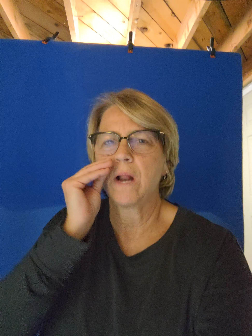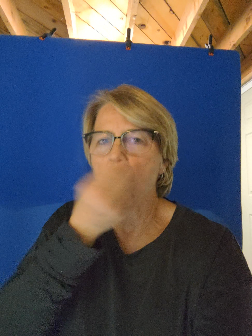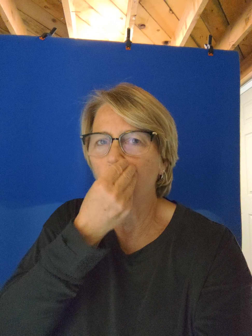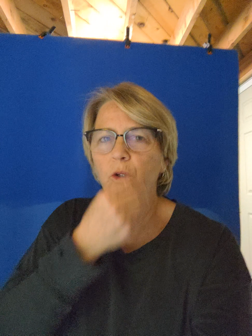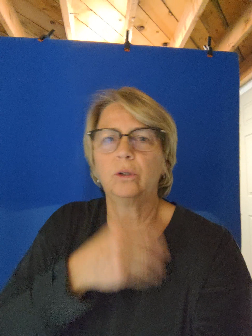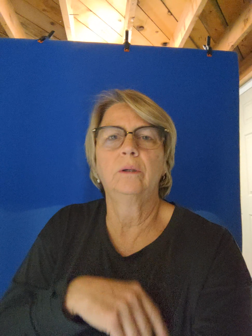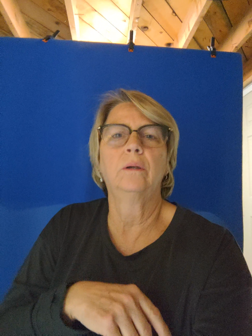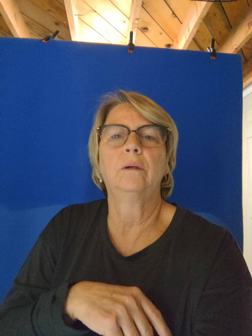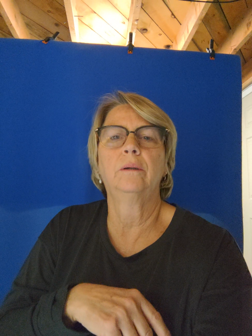flower